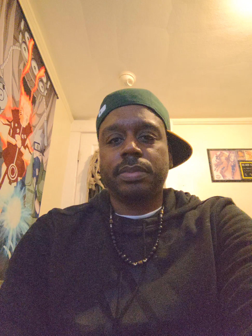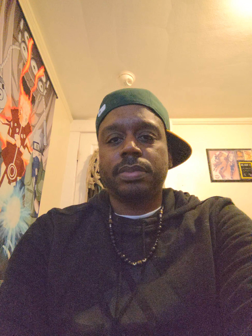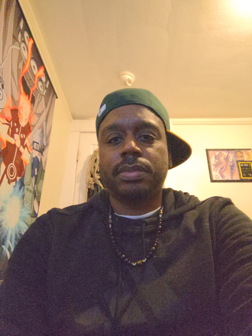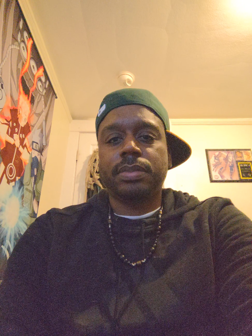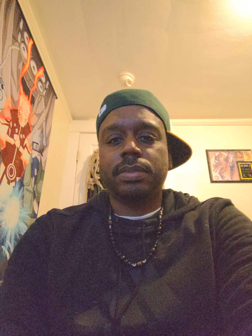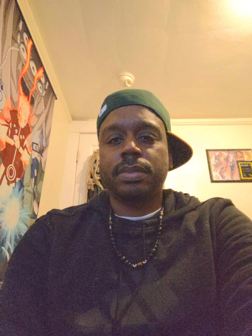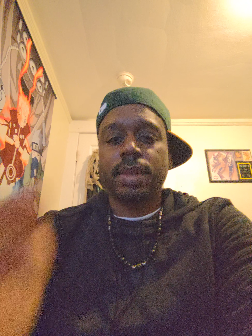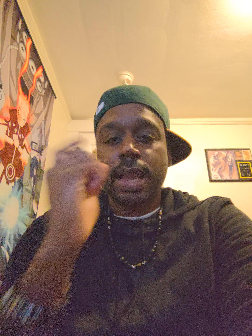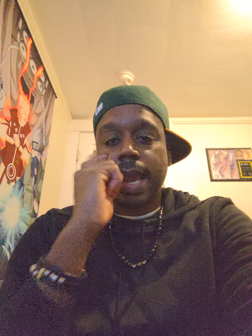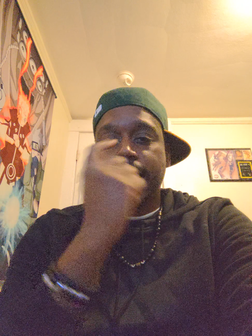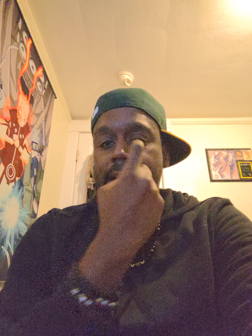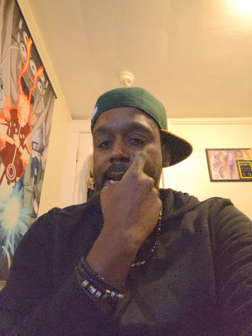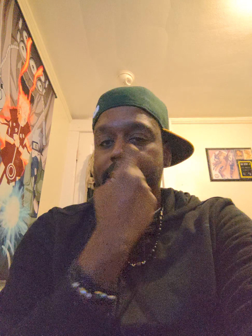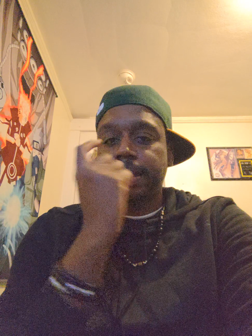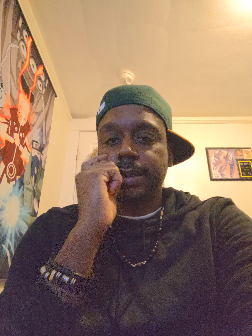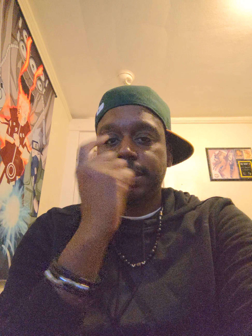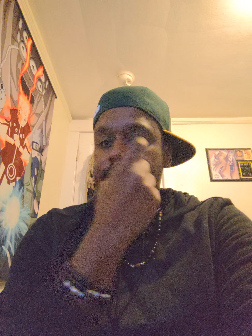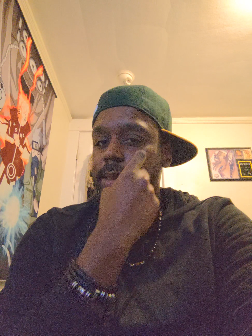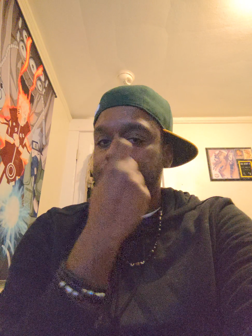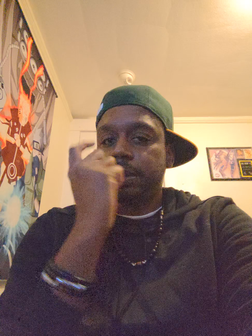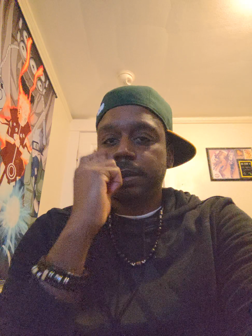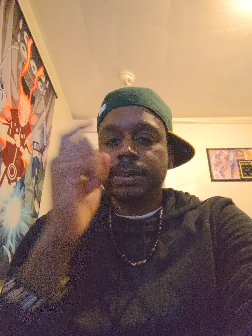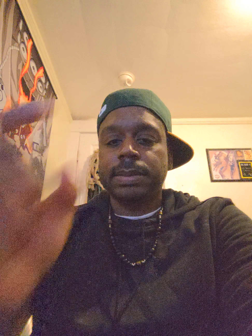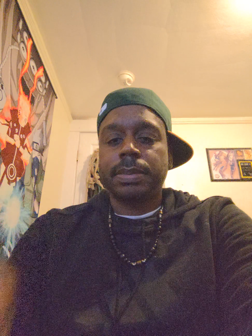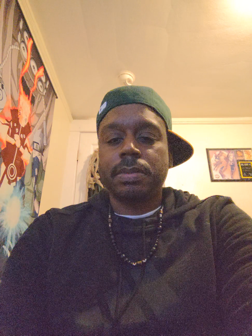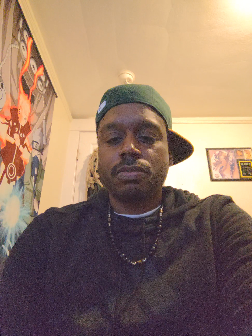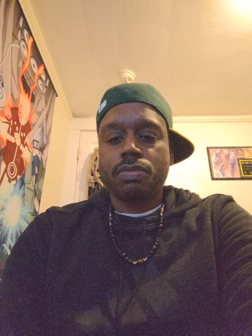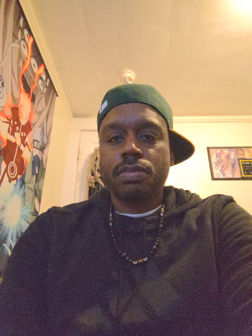eye